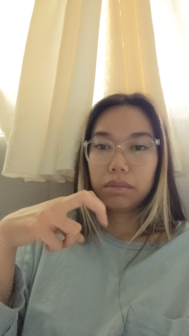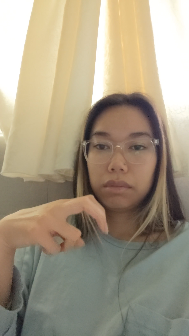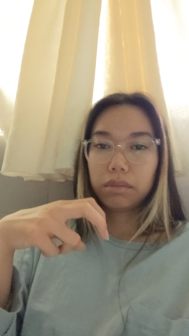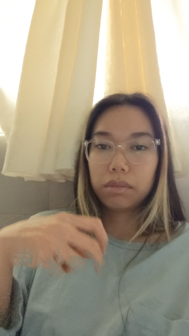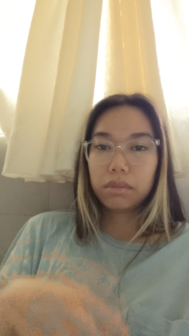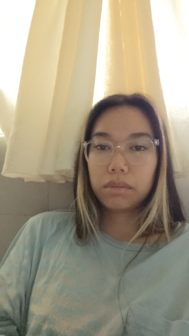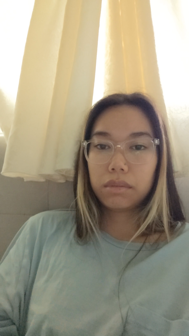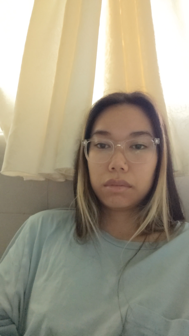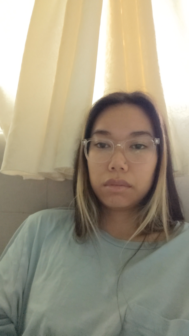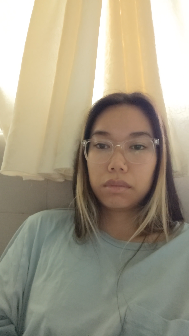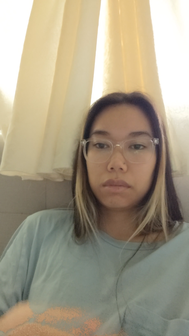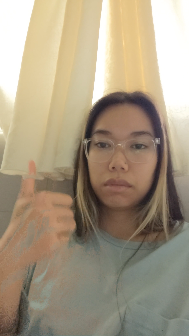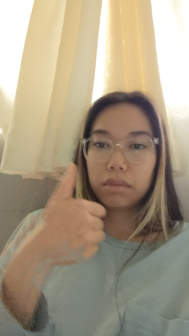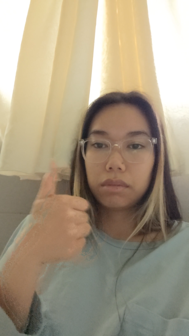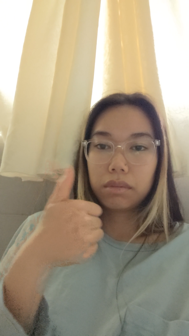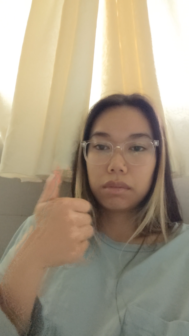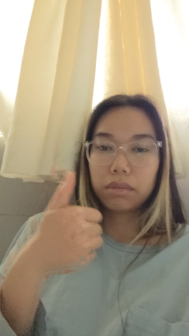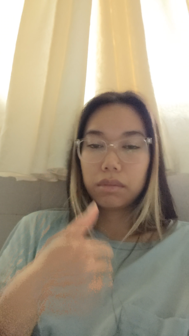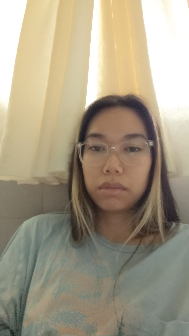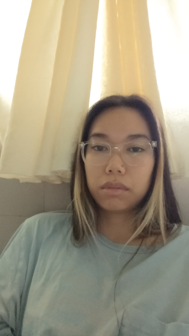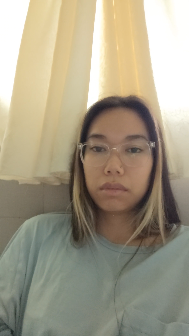game